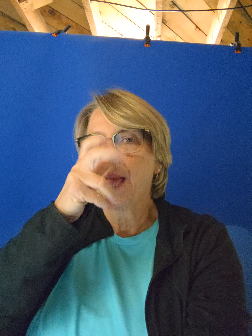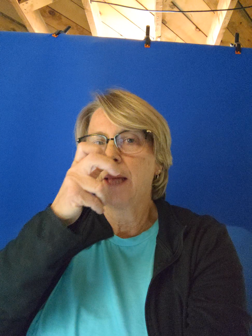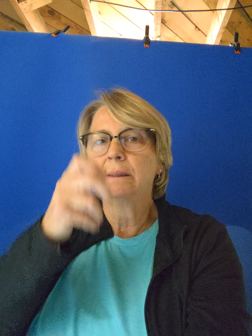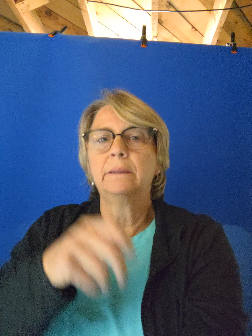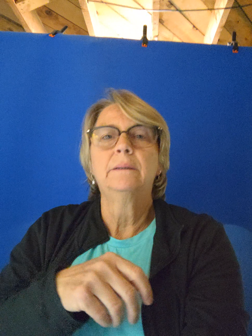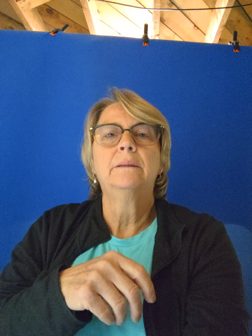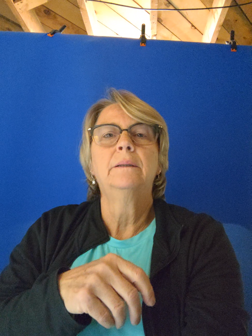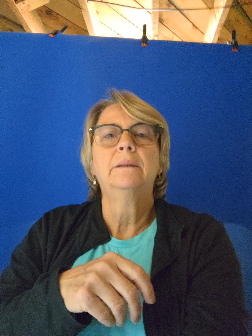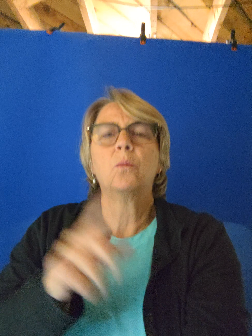bug